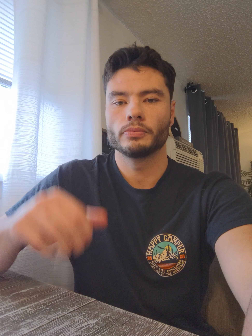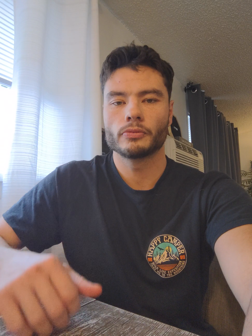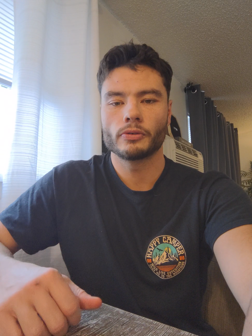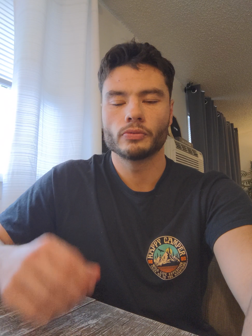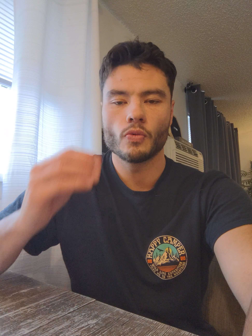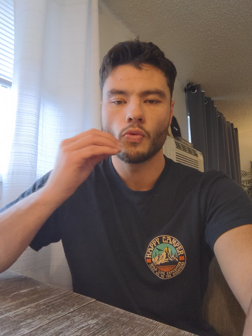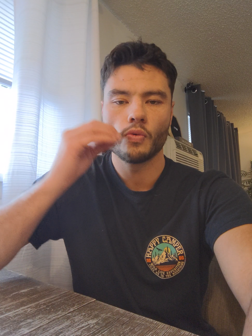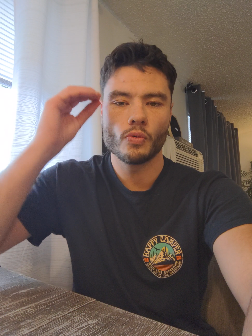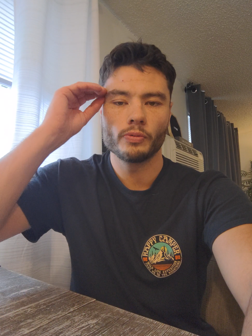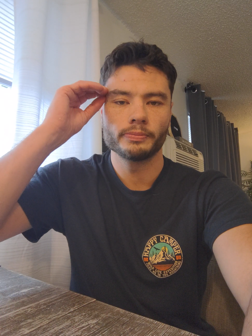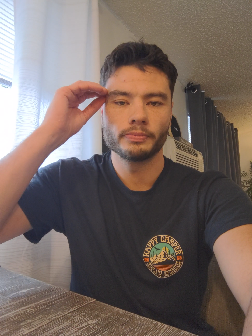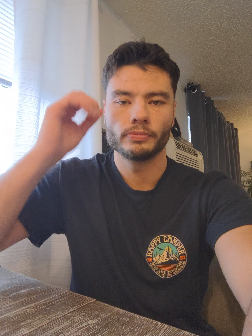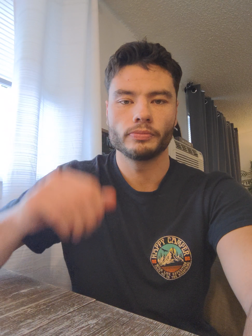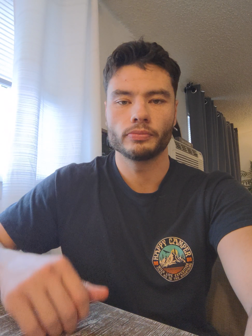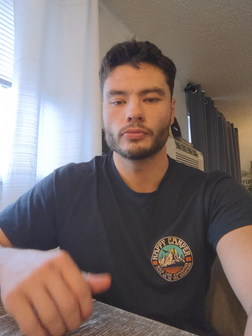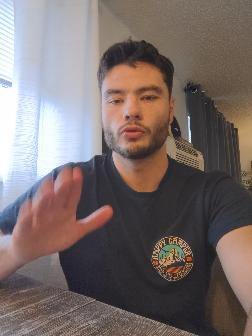home